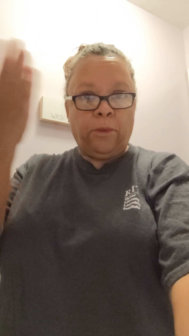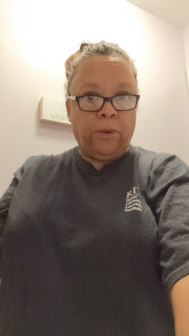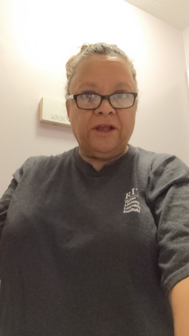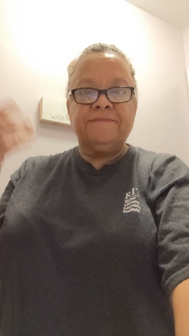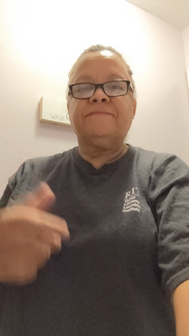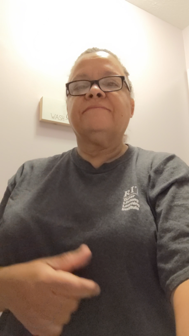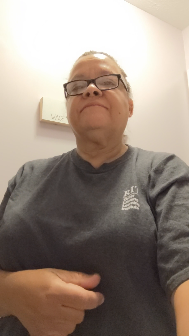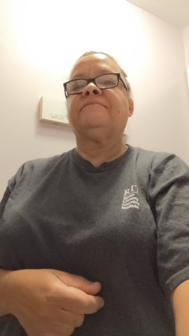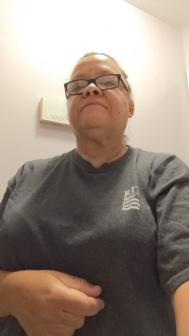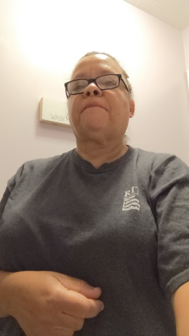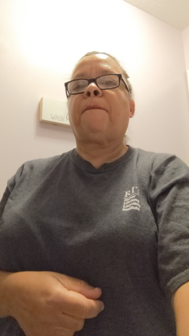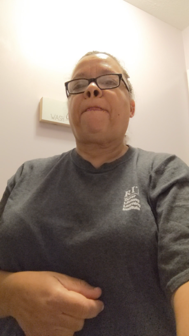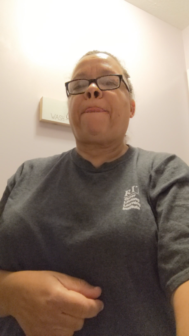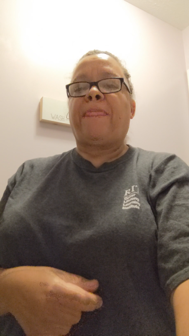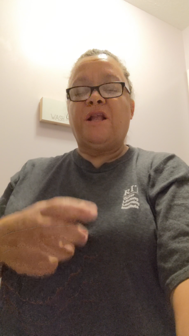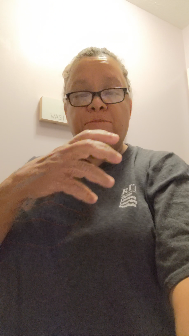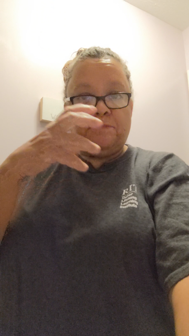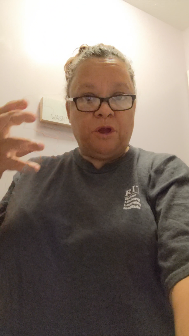much